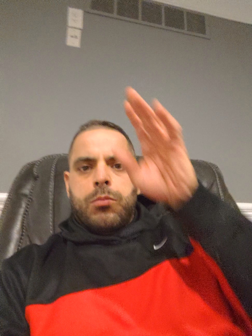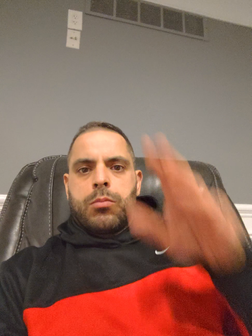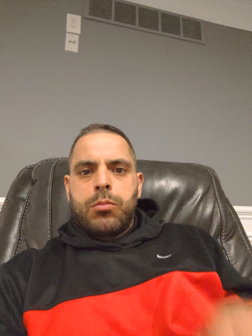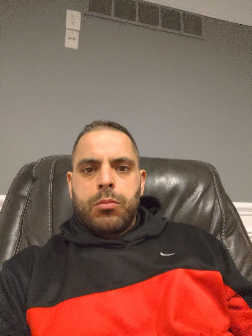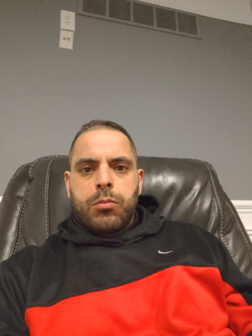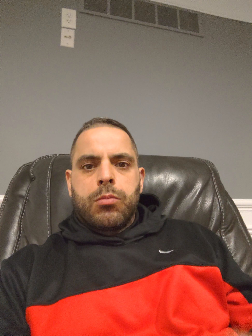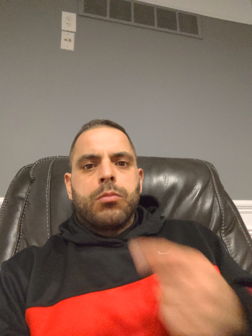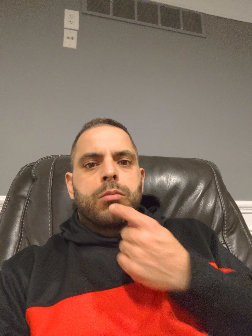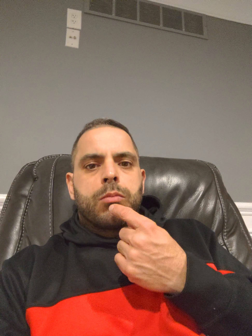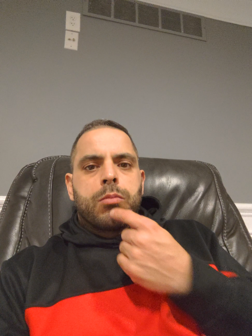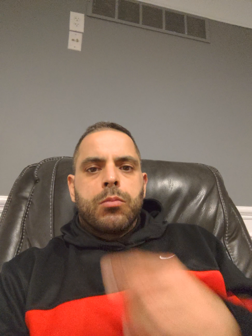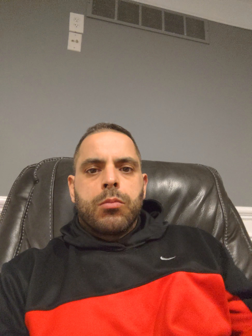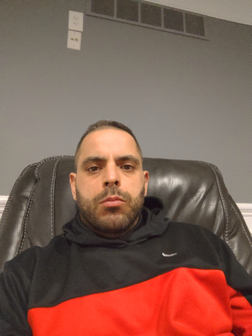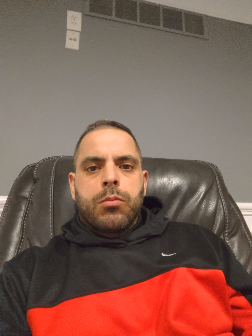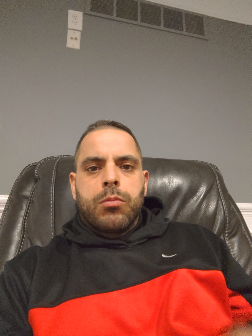say